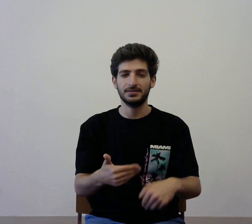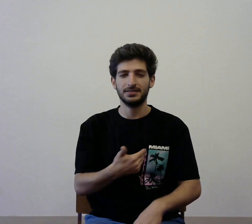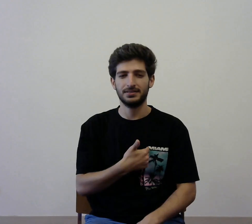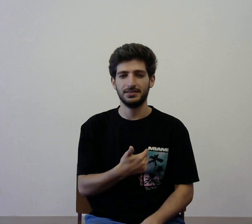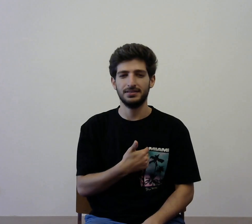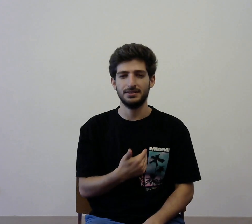istəmək